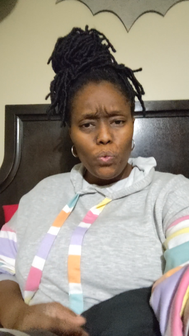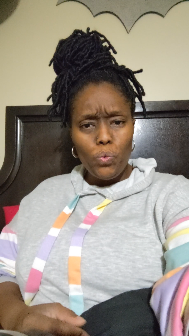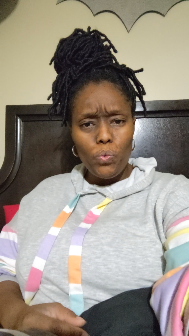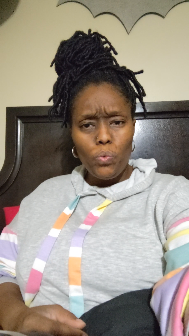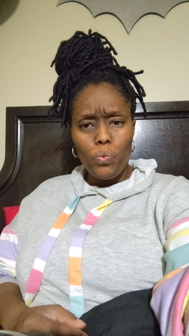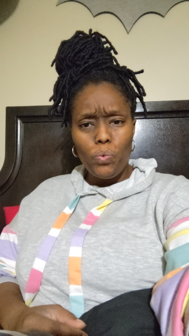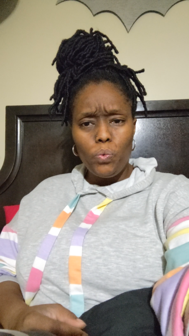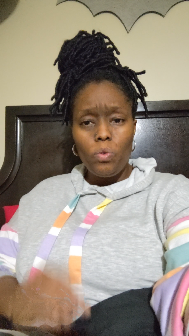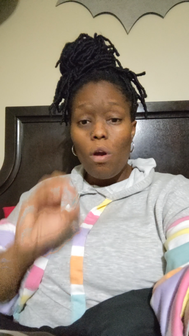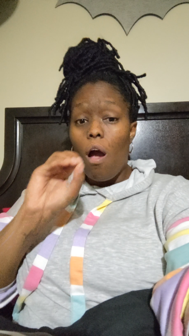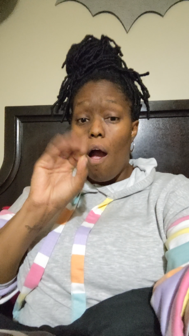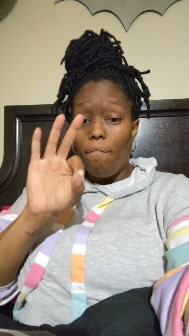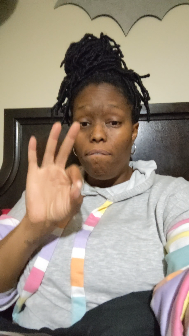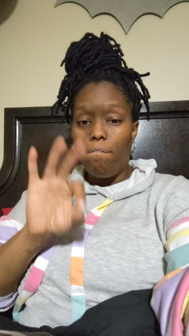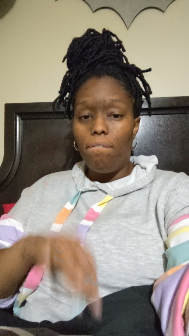of